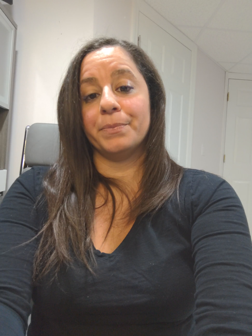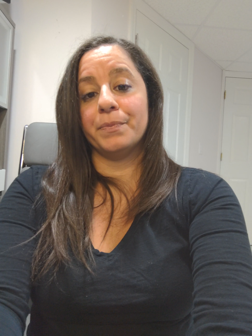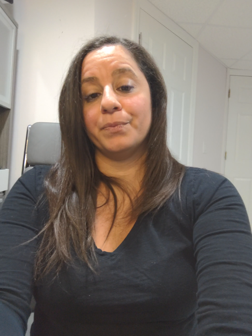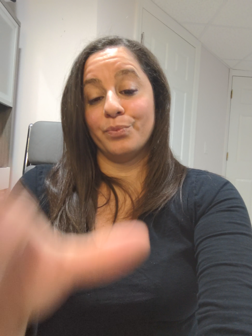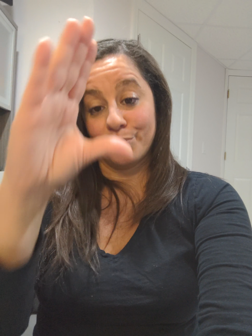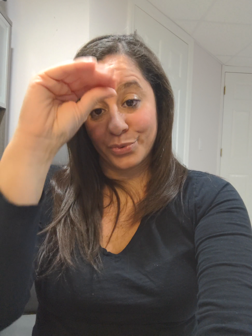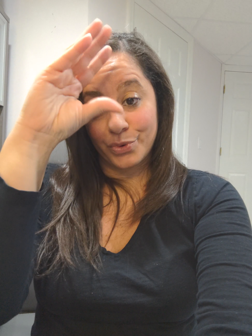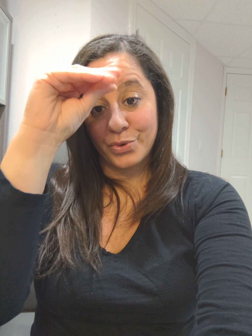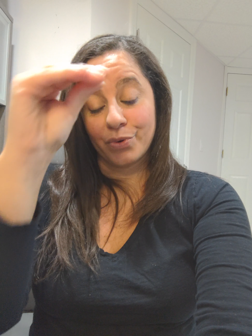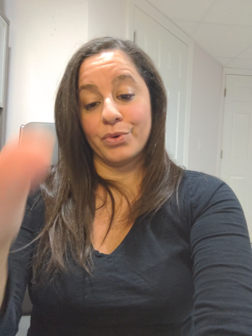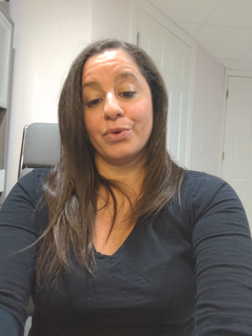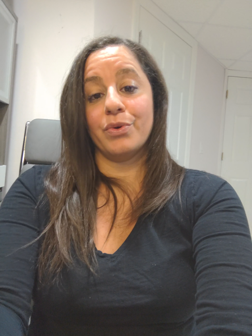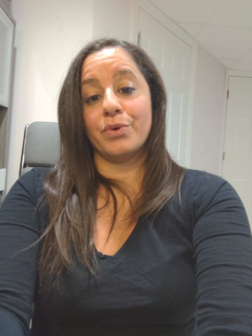boy